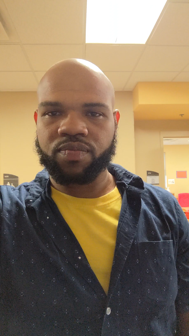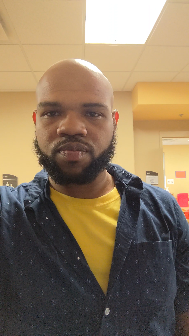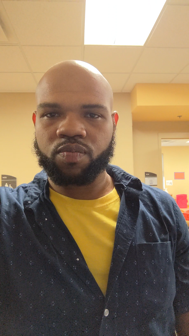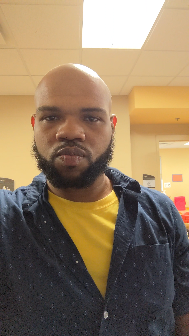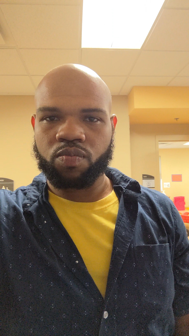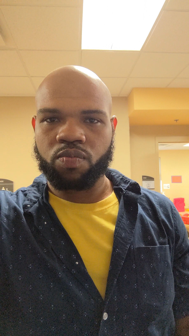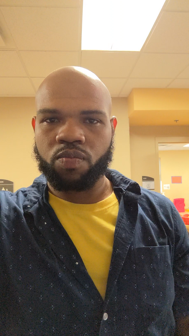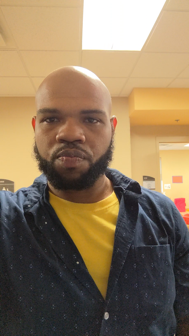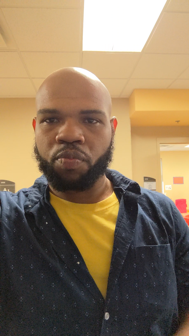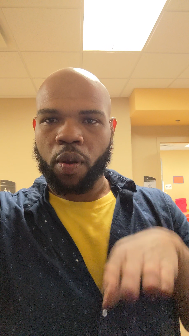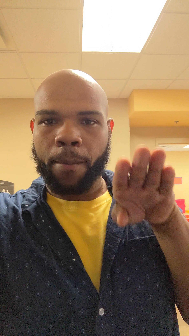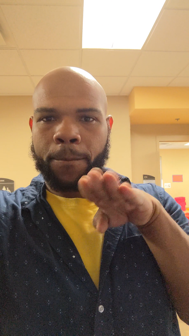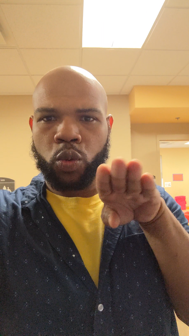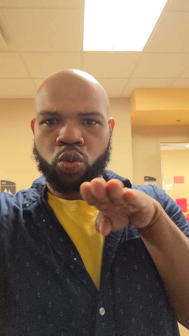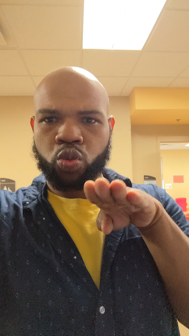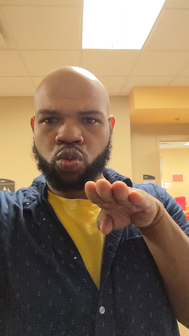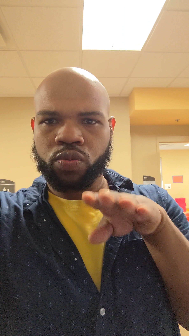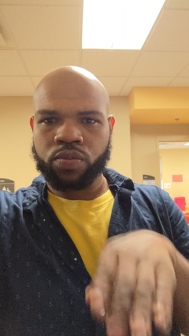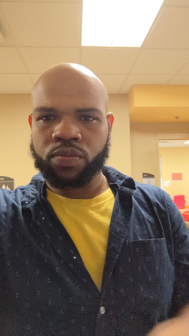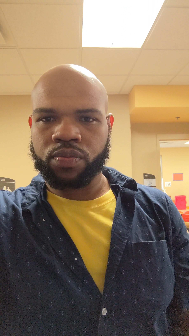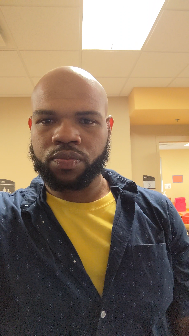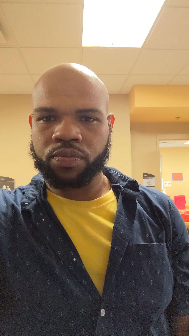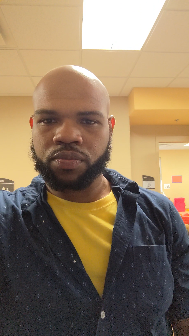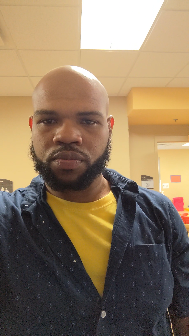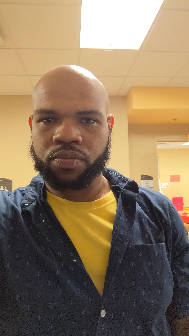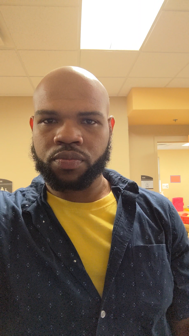boots